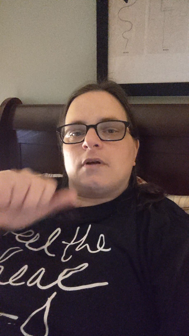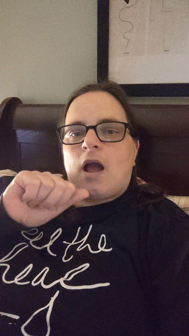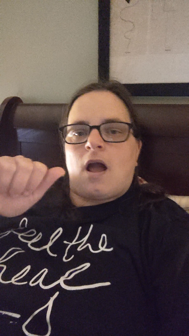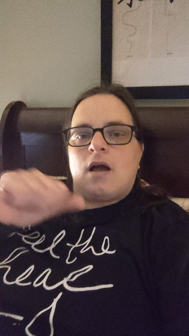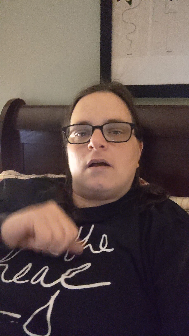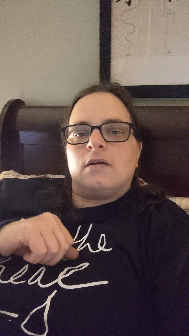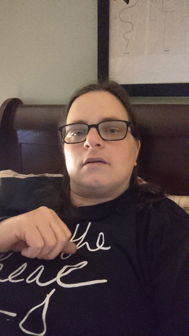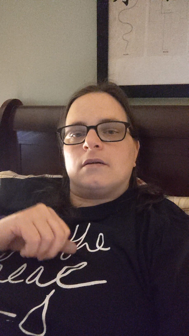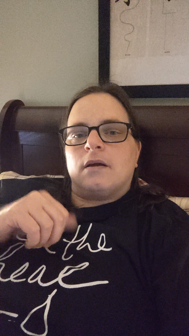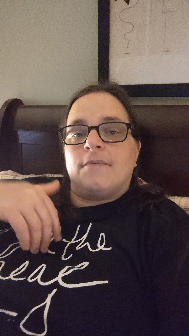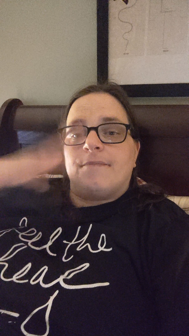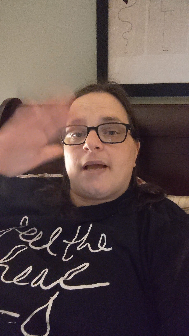paint